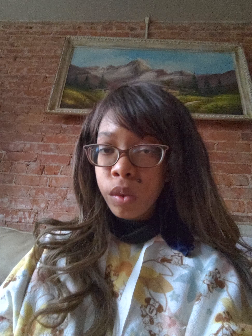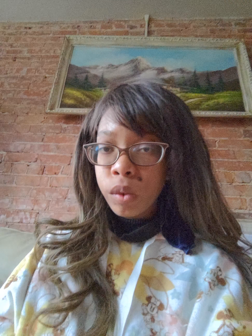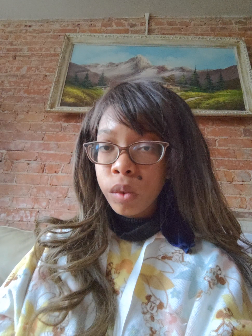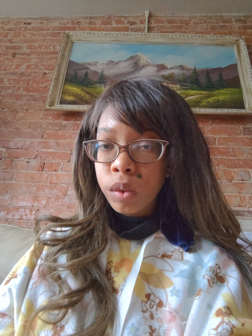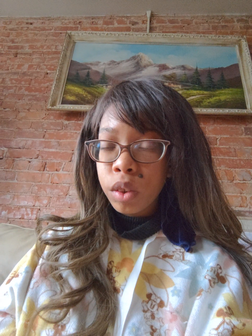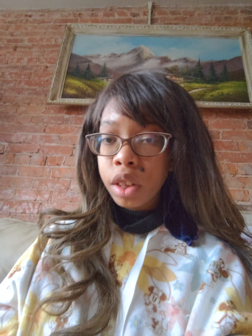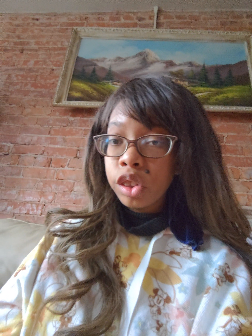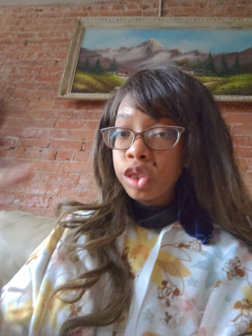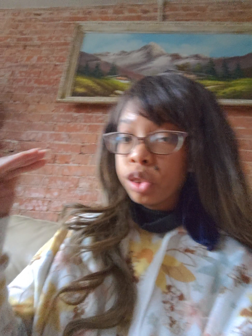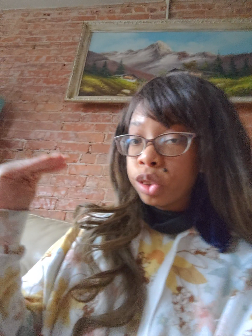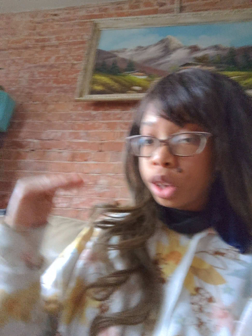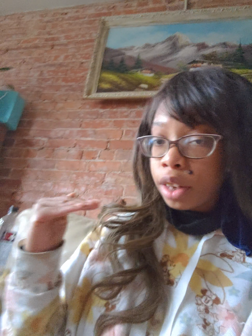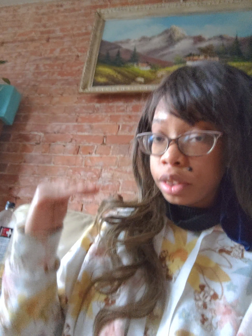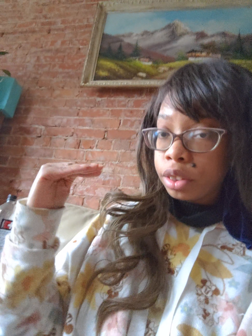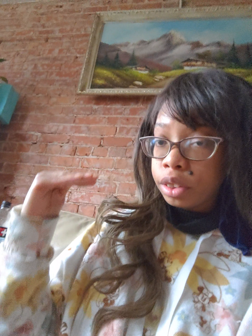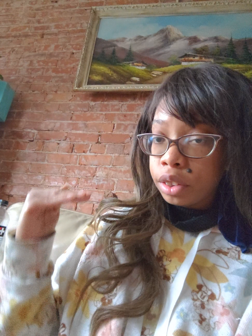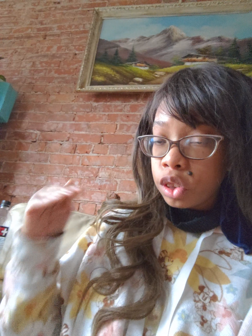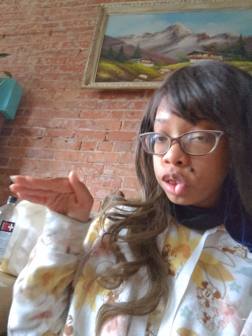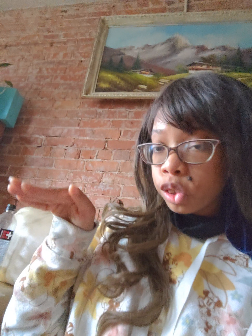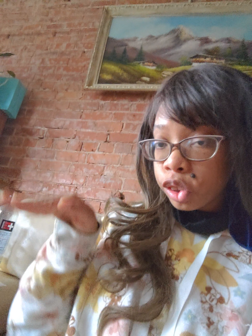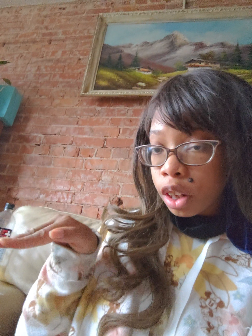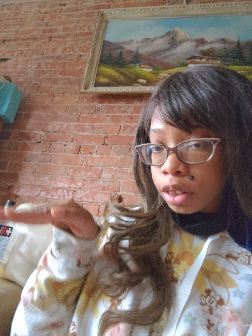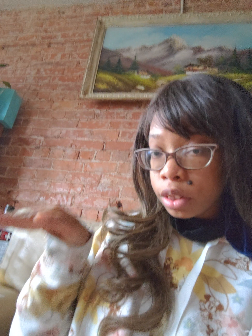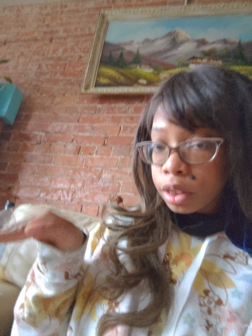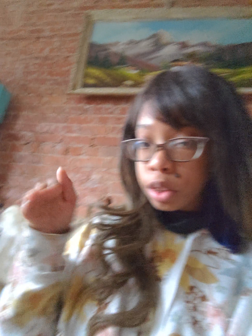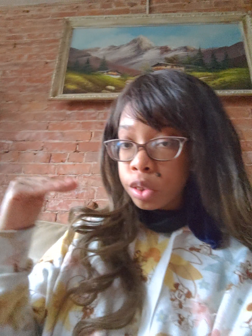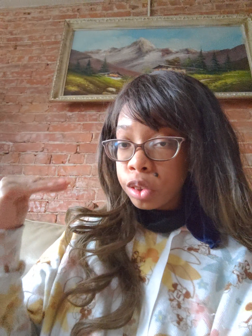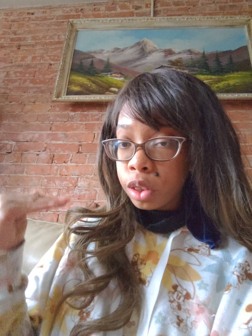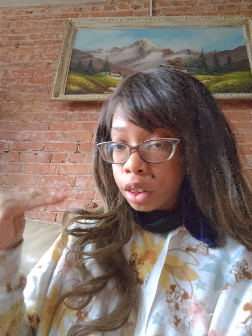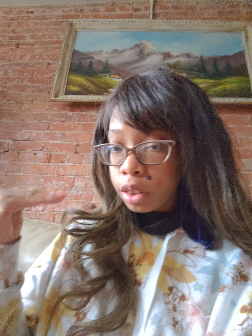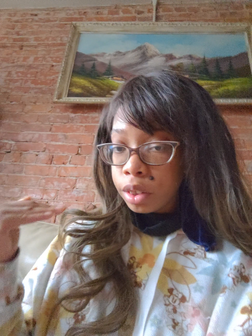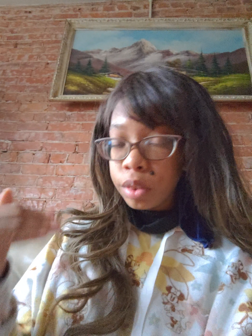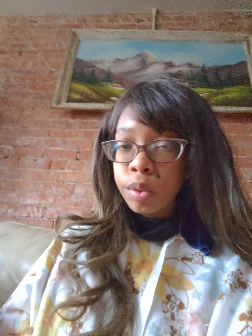child